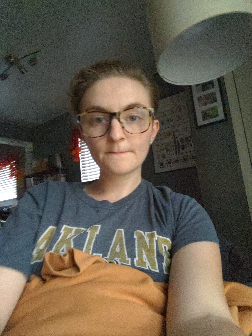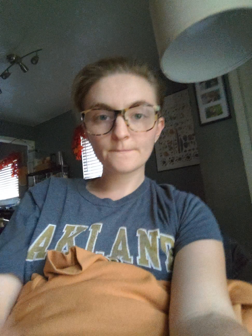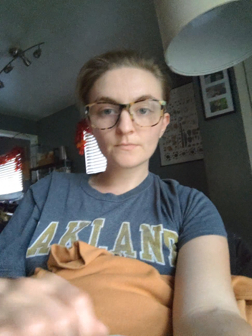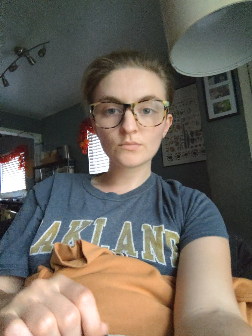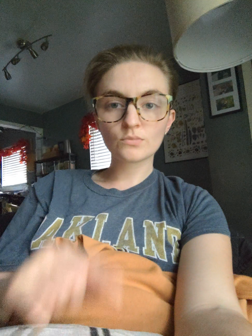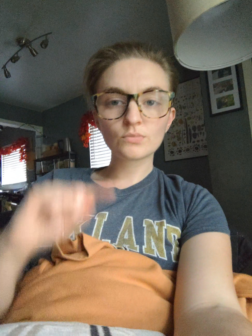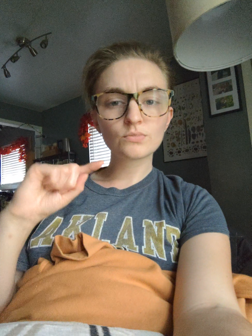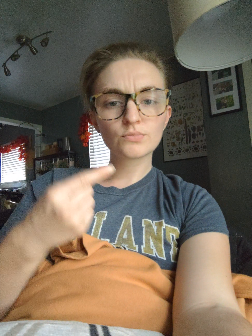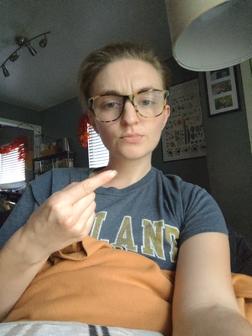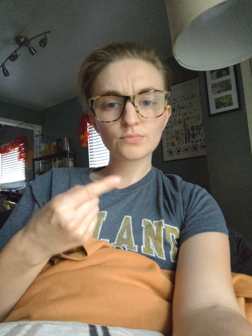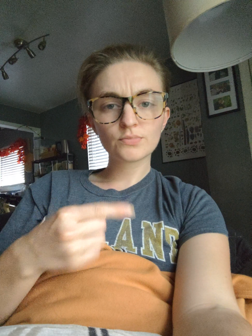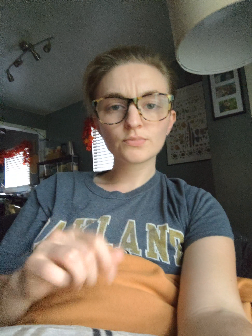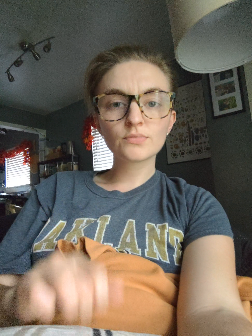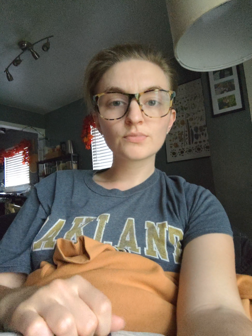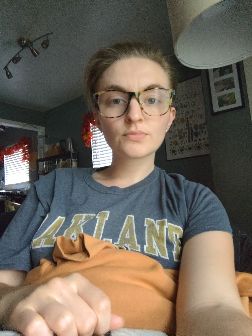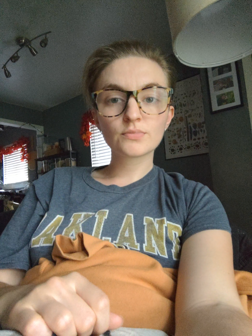hurt